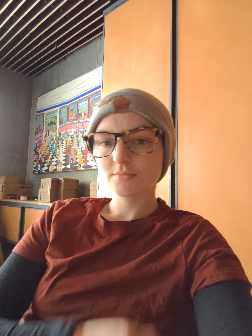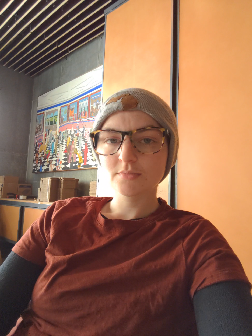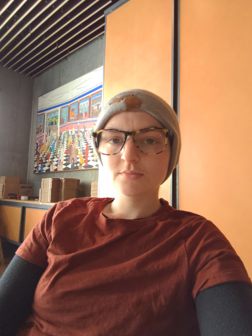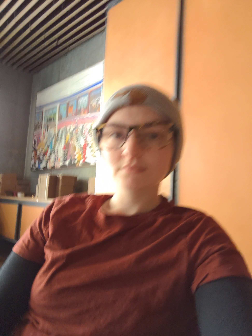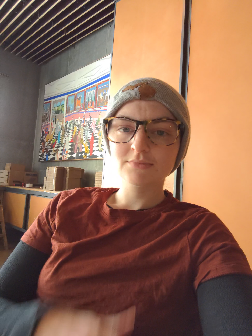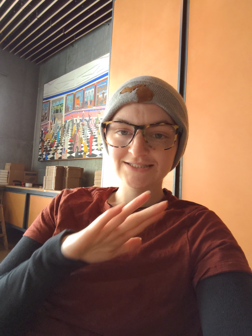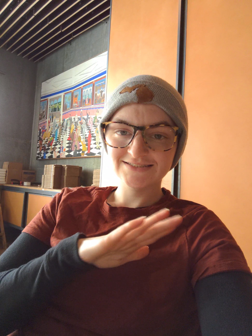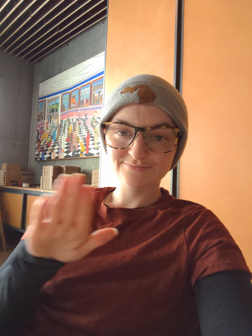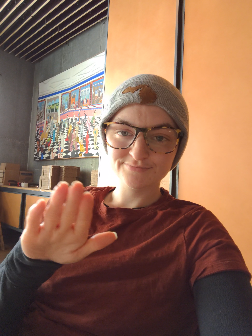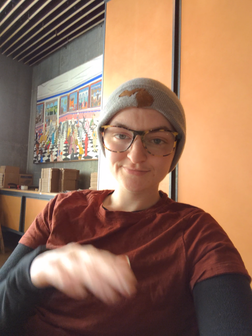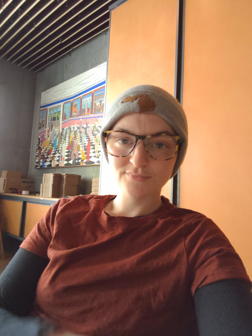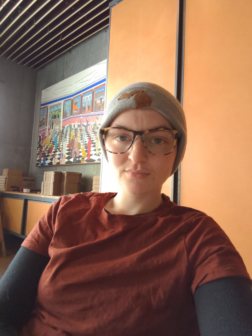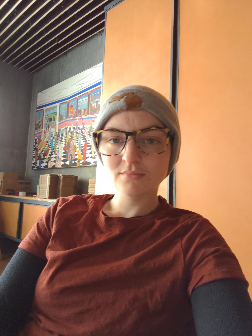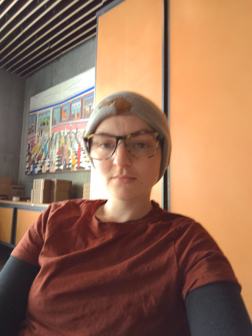clean